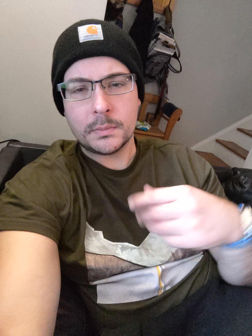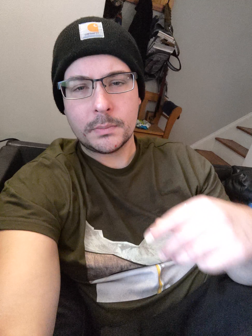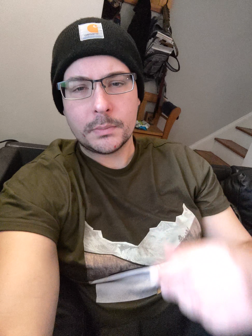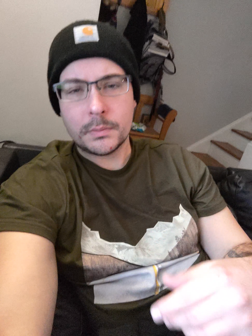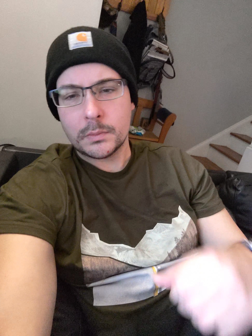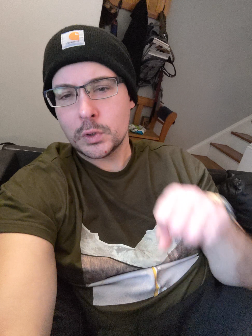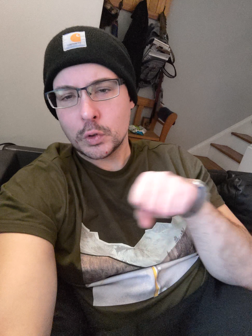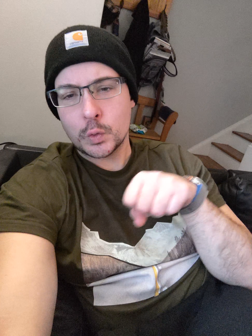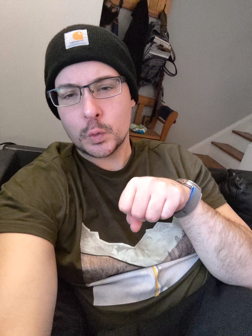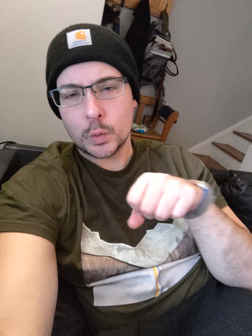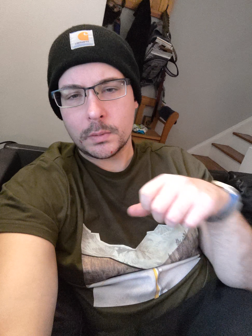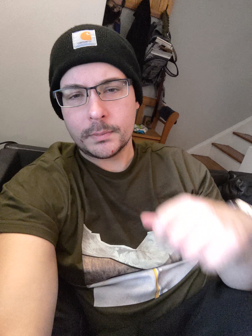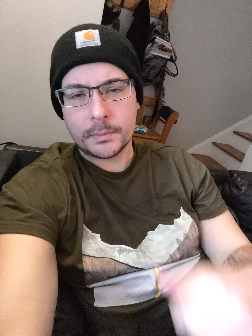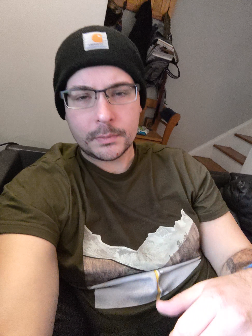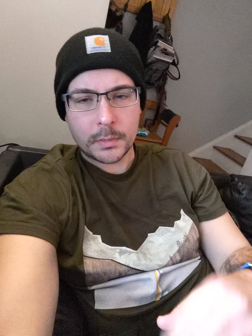shoe